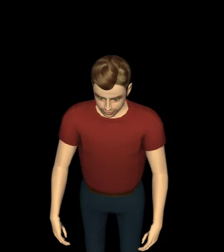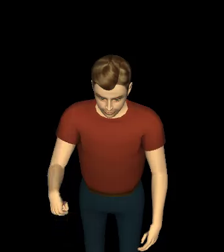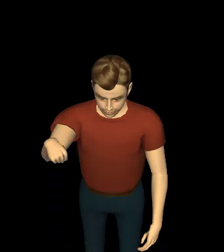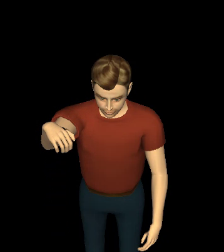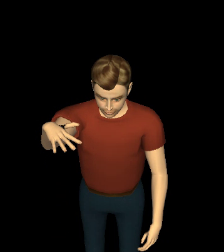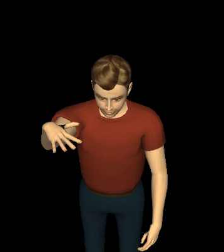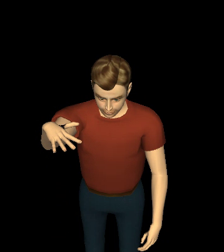ضوء